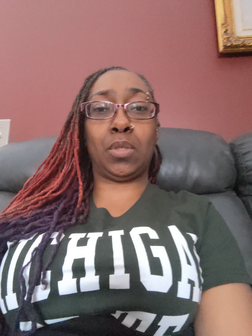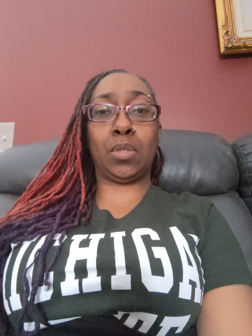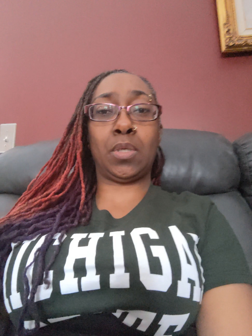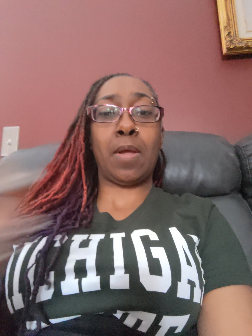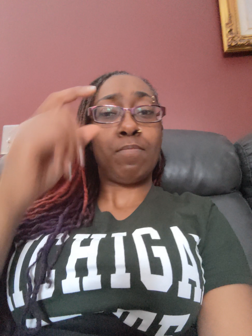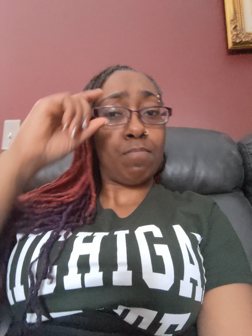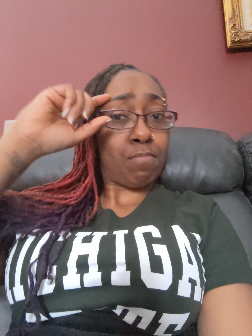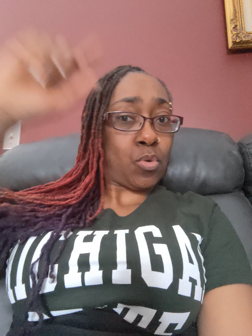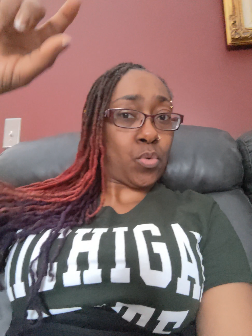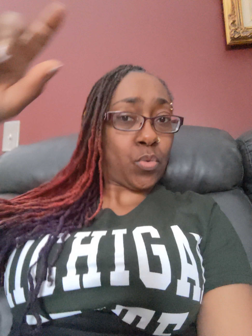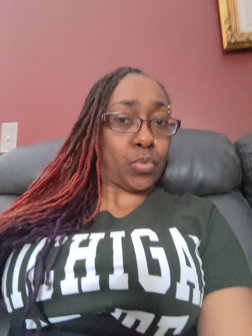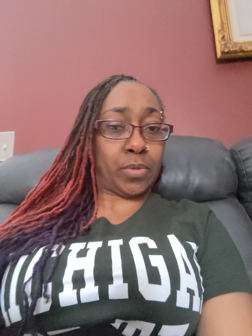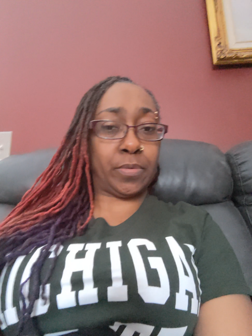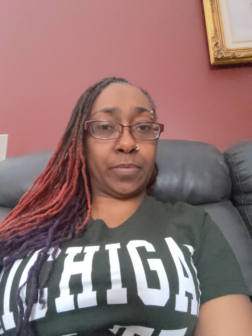moon